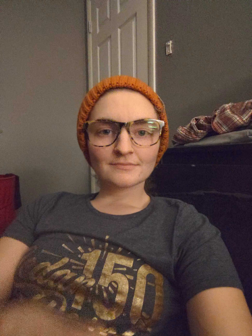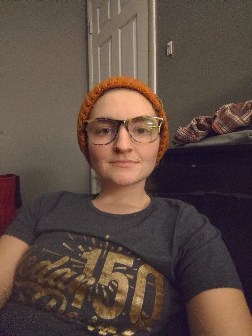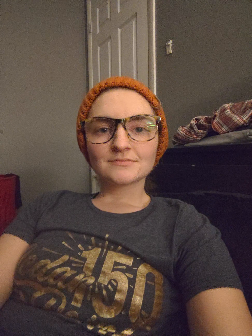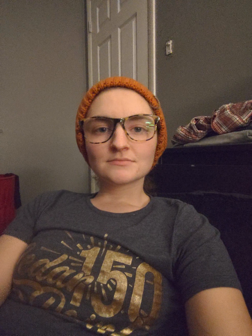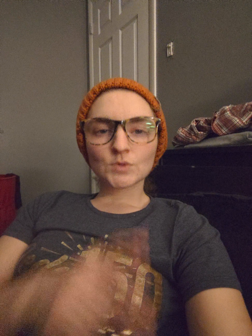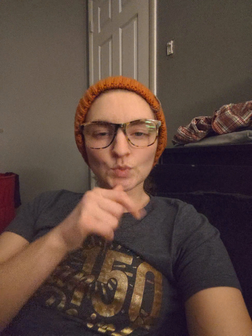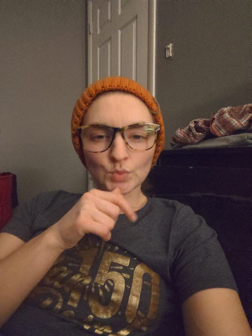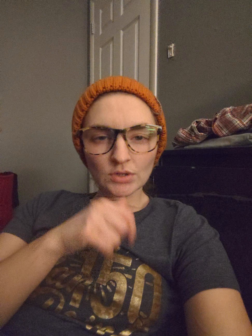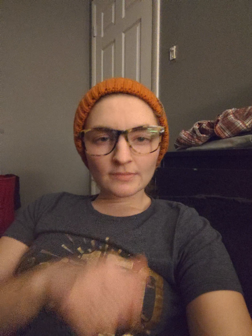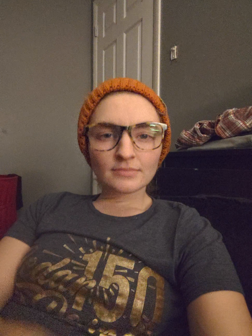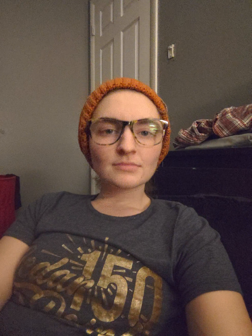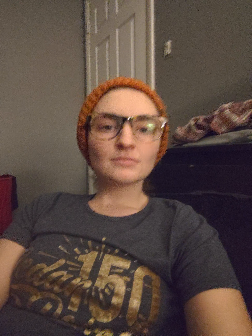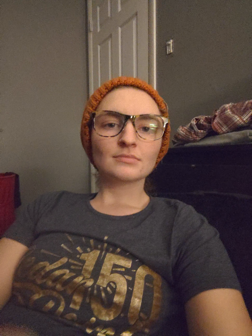who